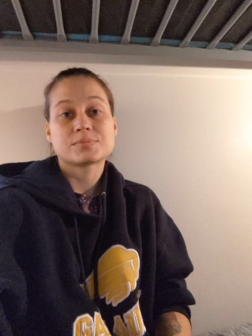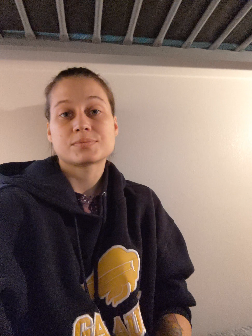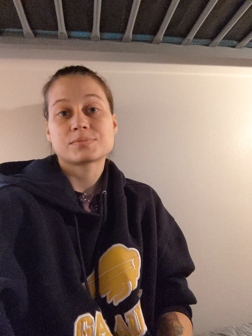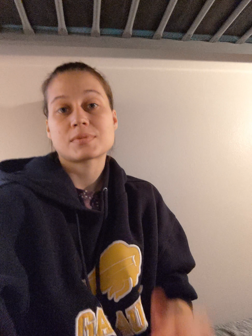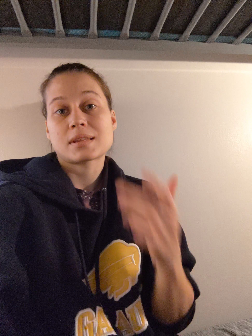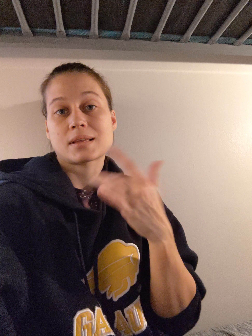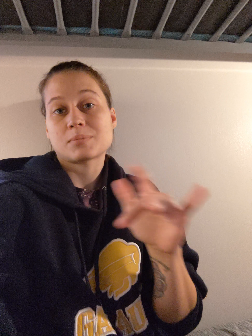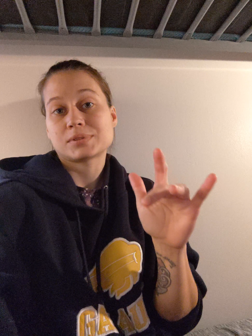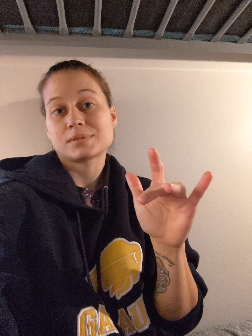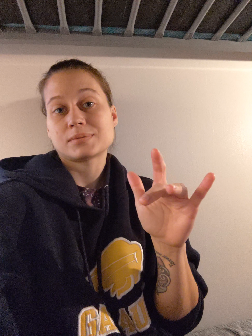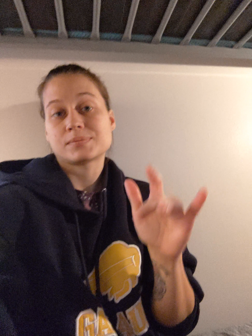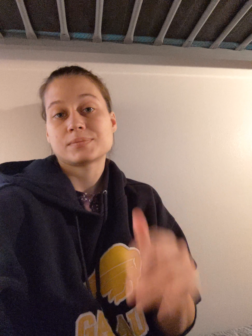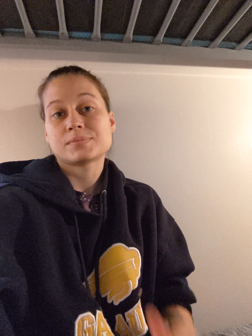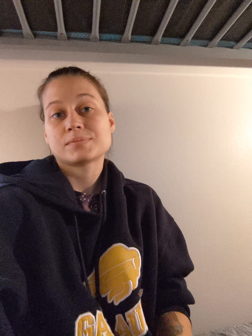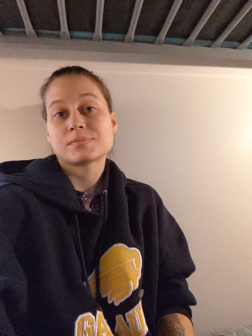empty